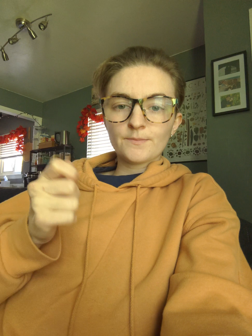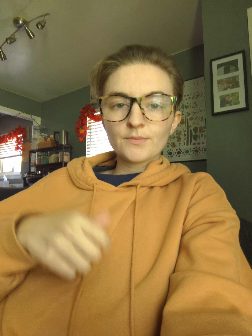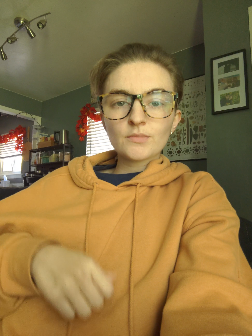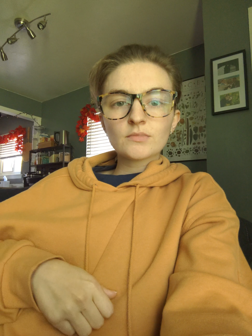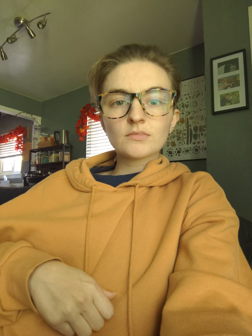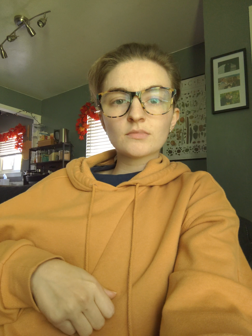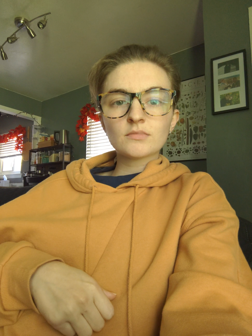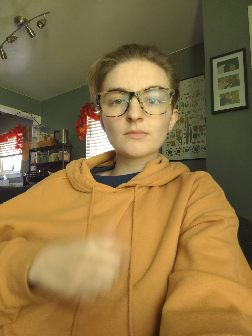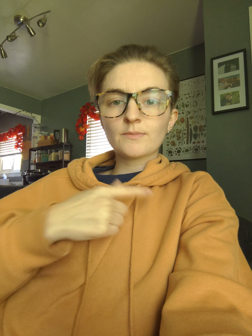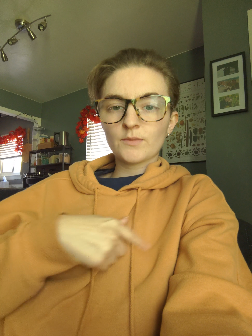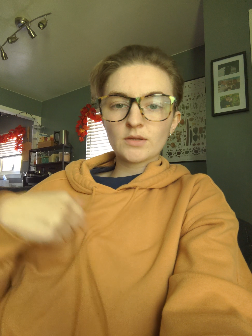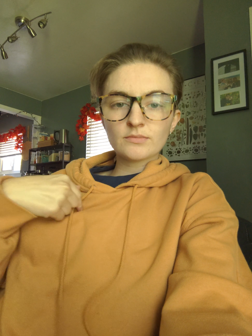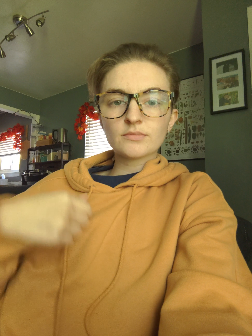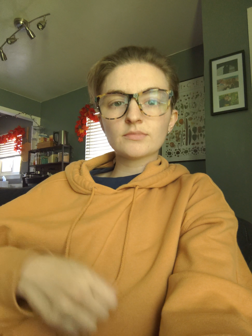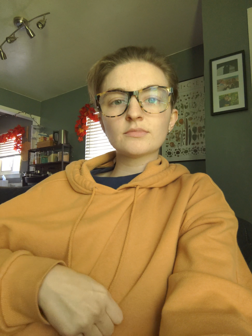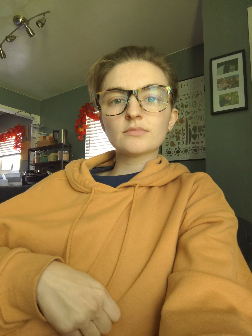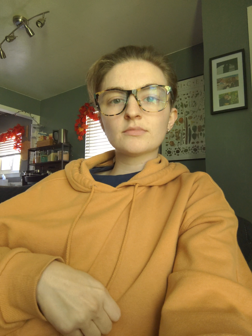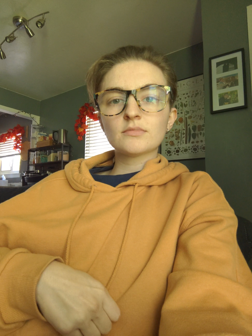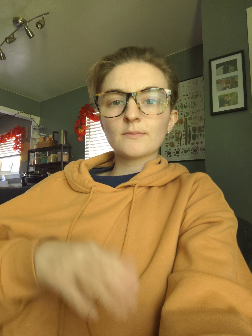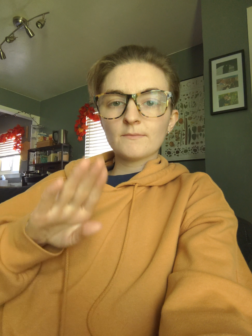bib